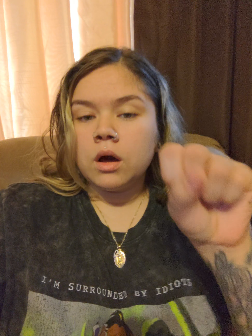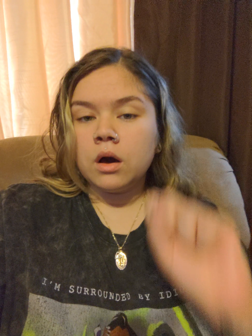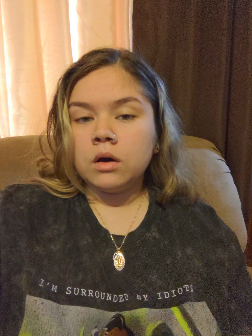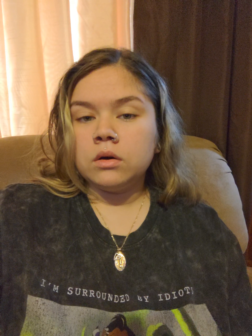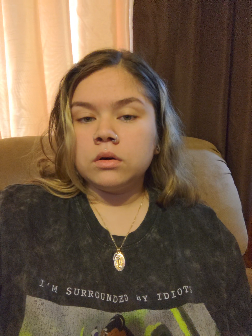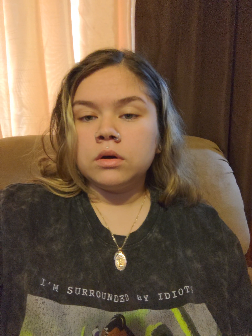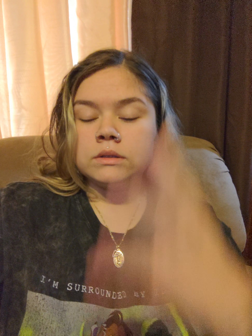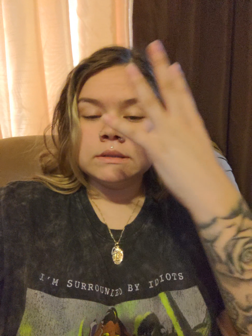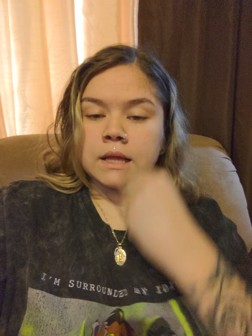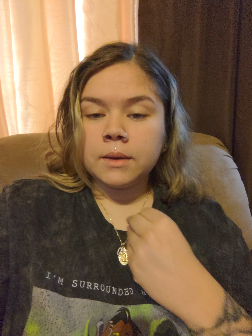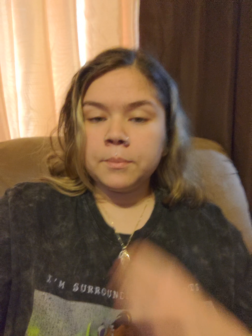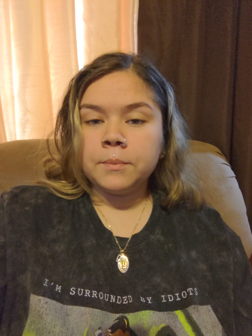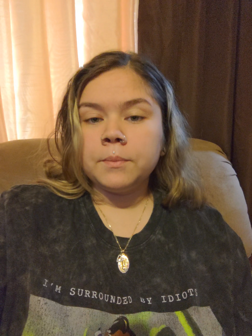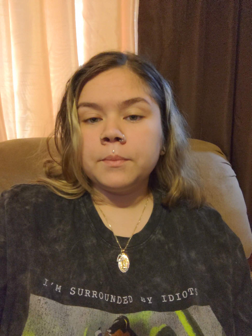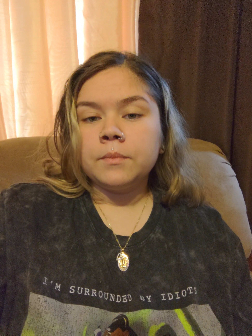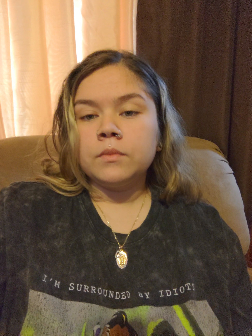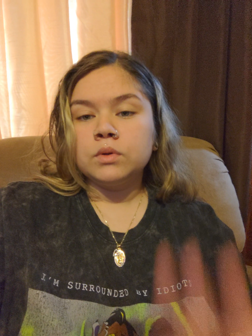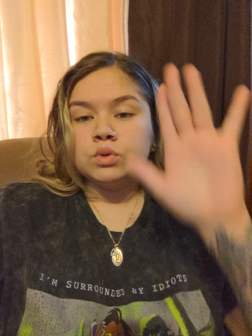asleep